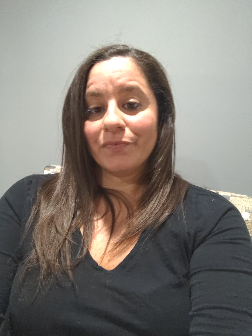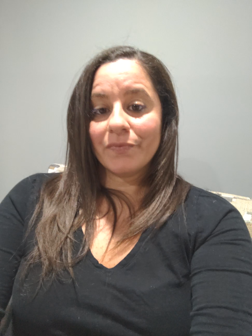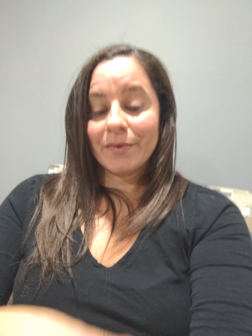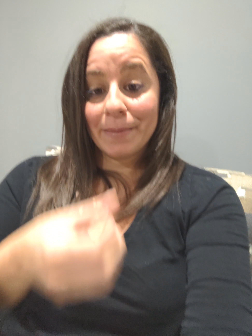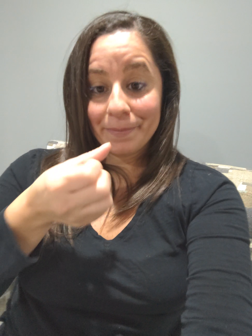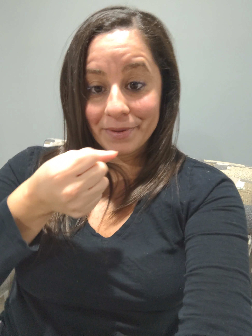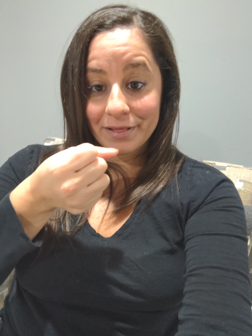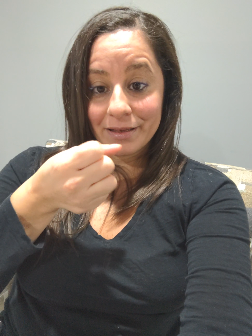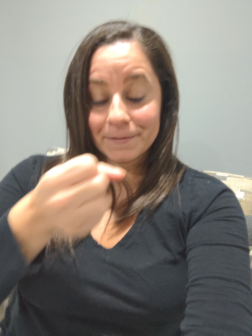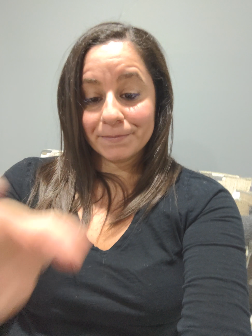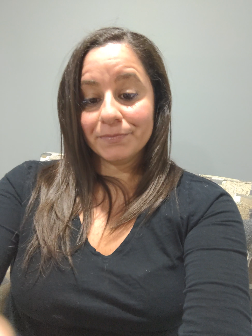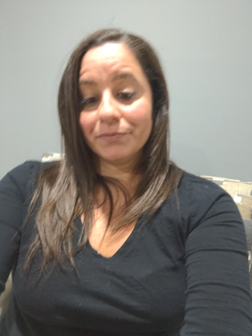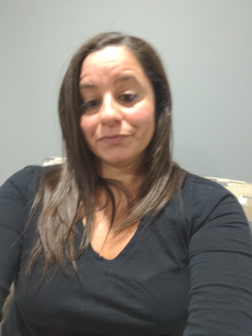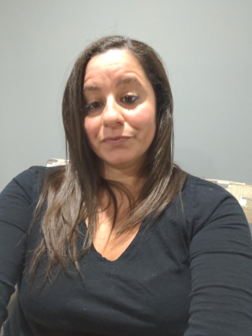milk